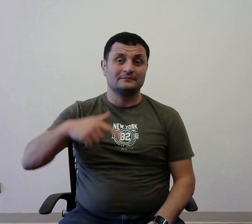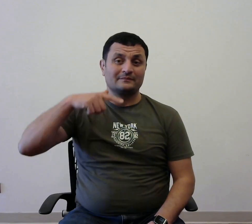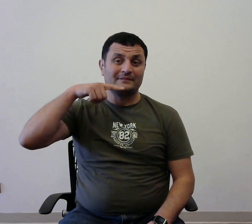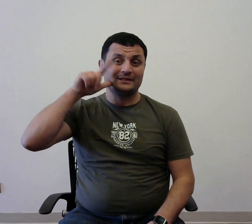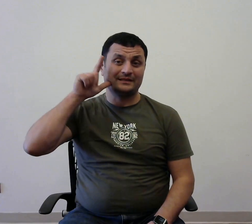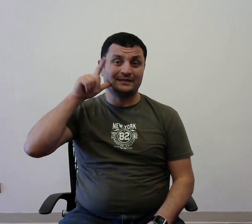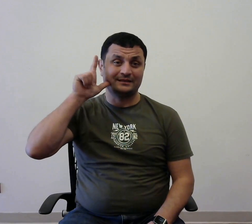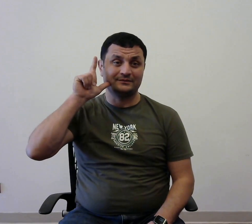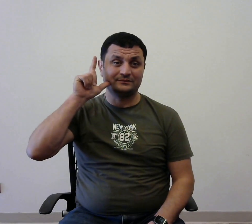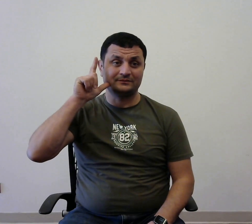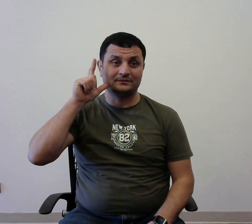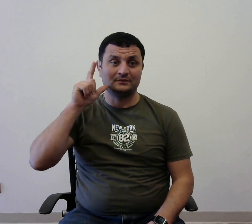srağagün